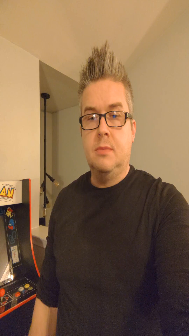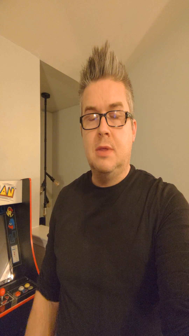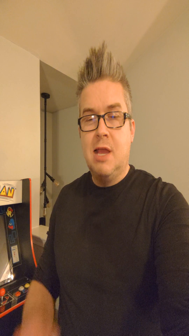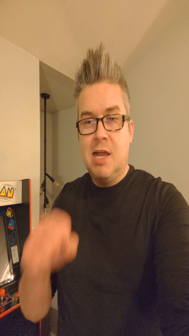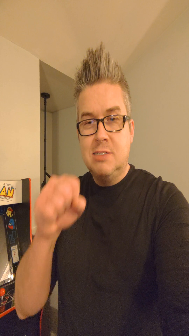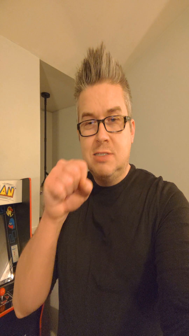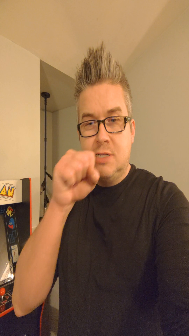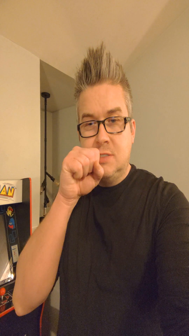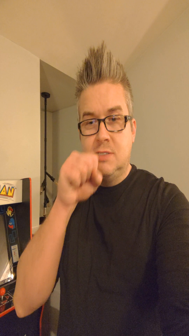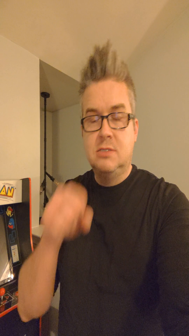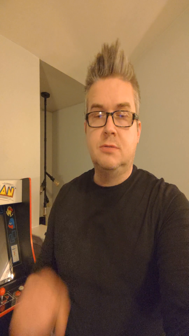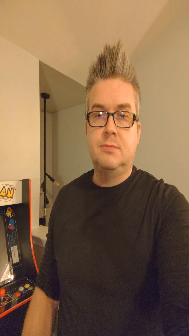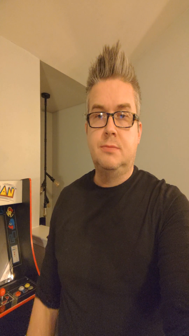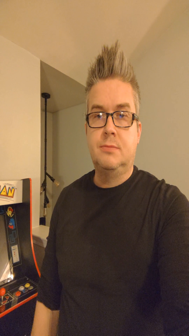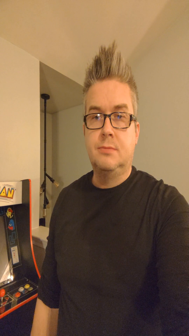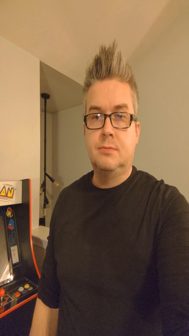carrot